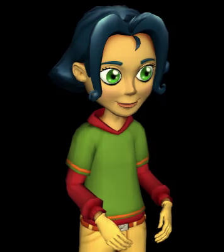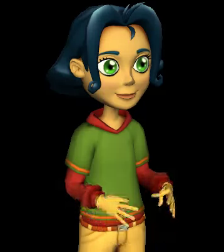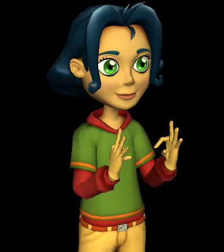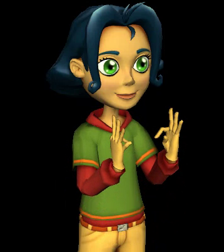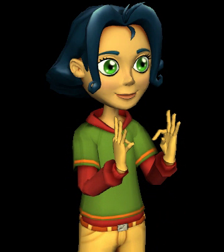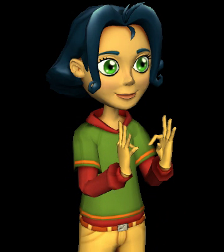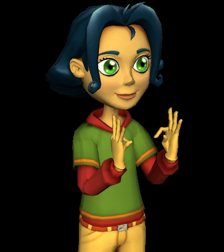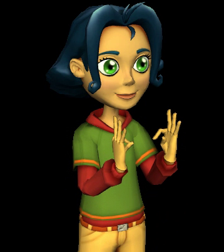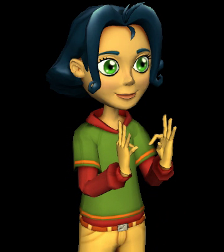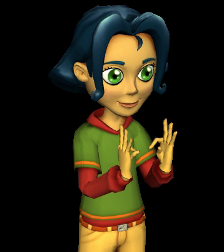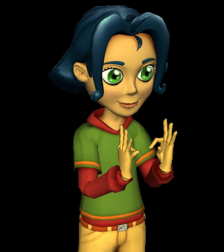عمة